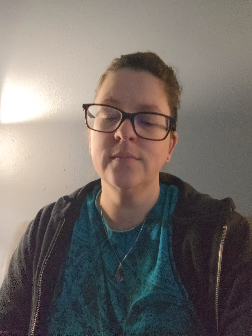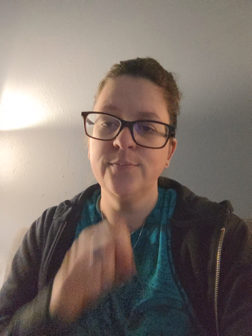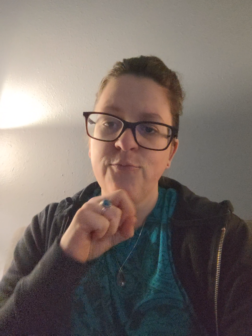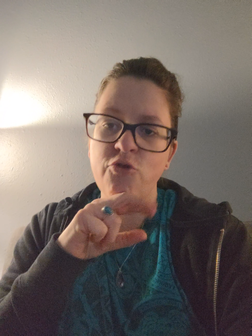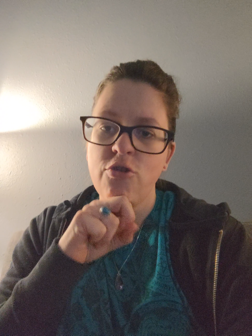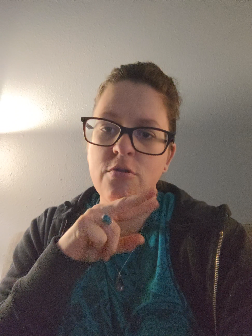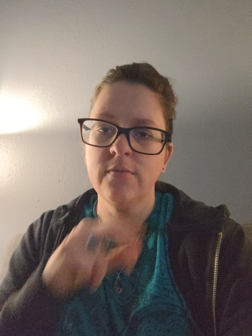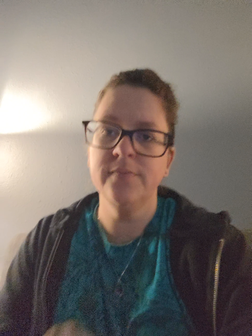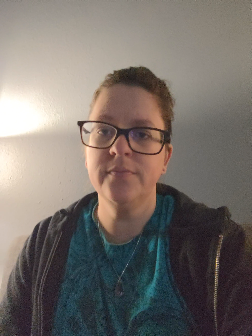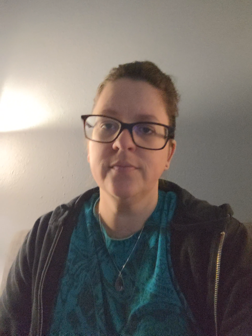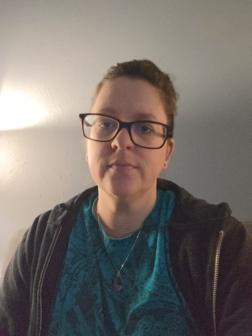frog